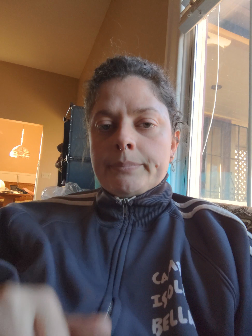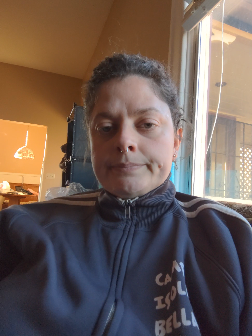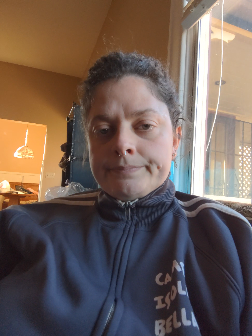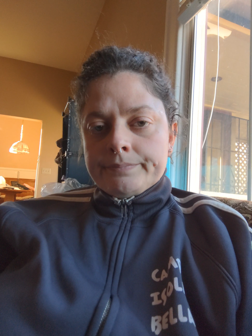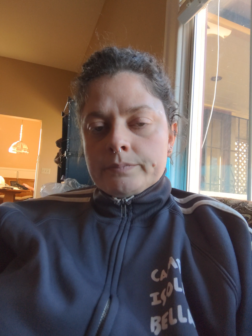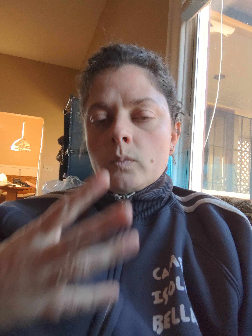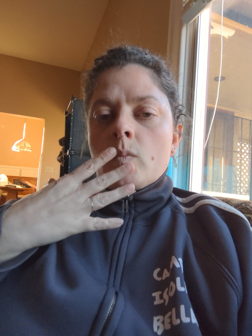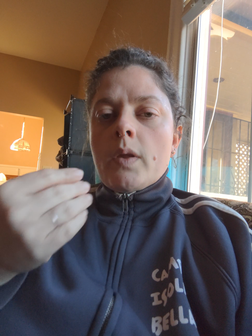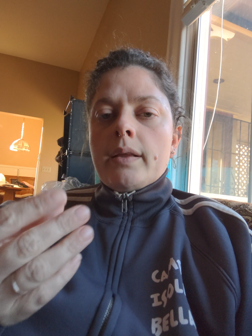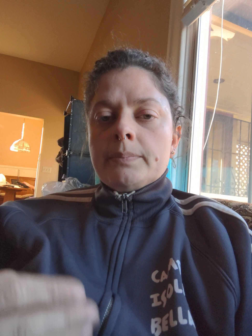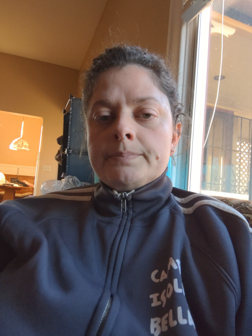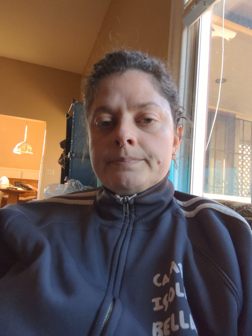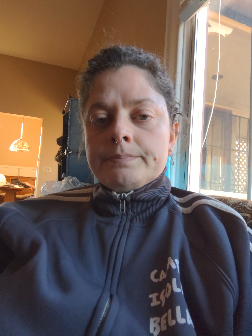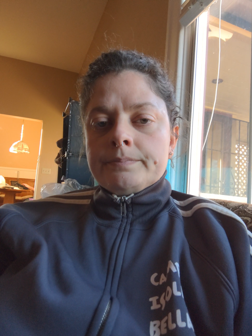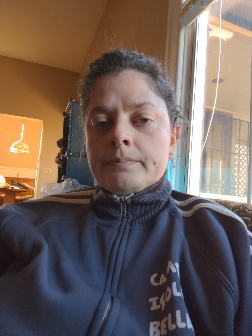wet